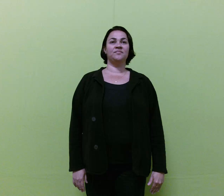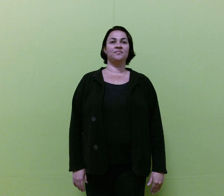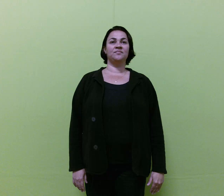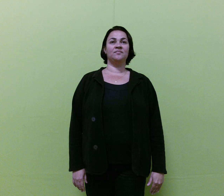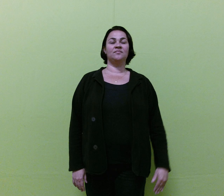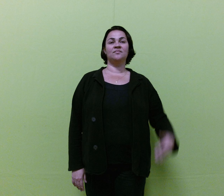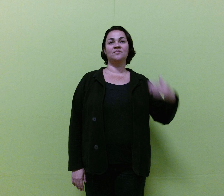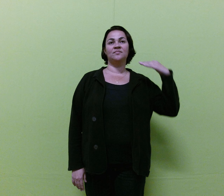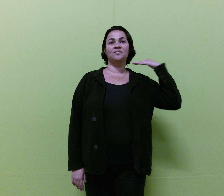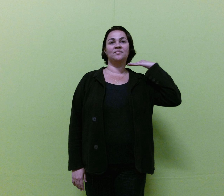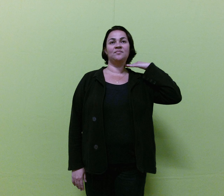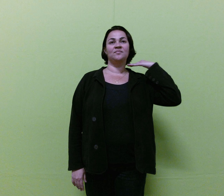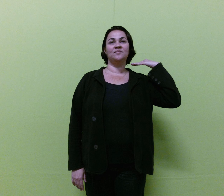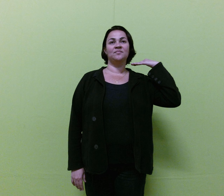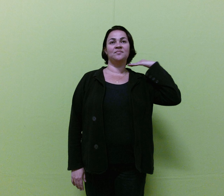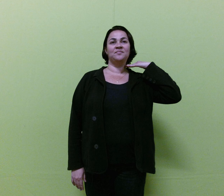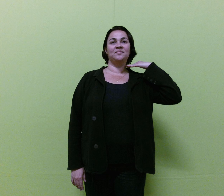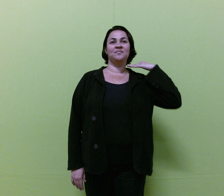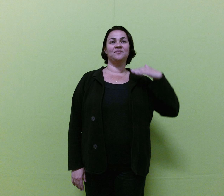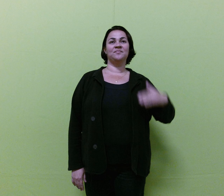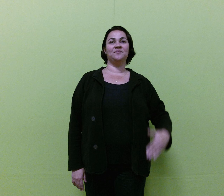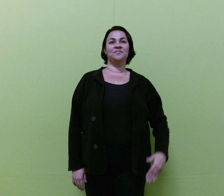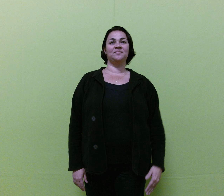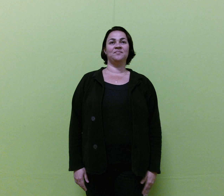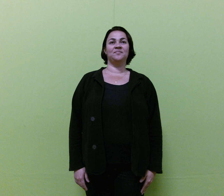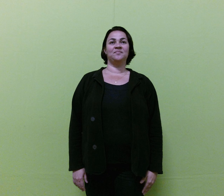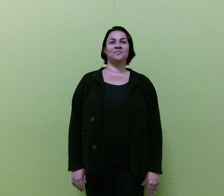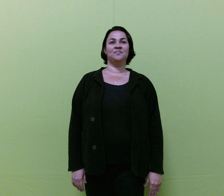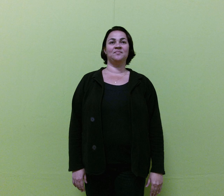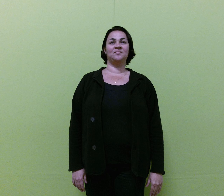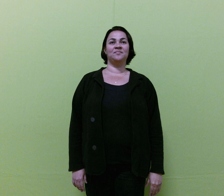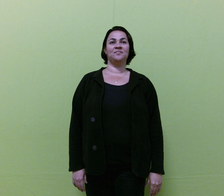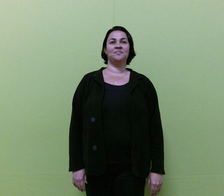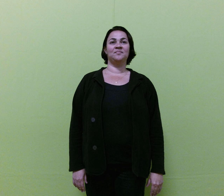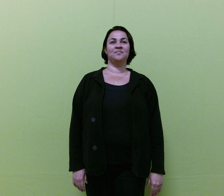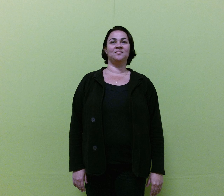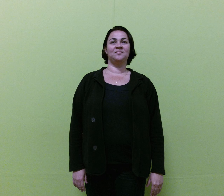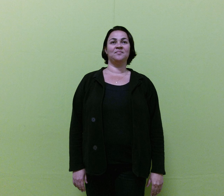banco